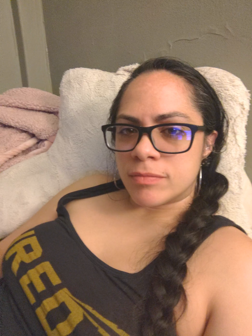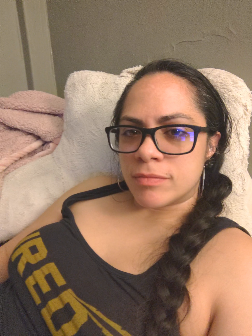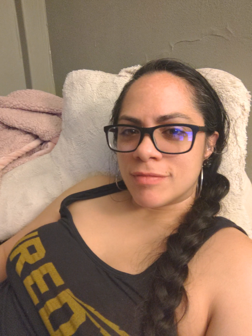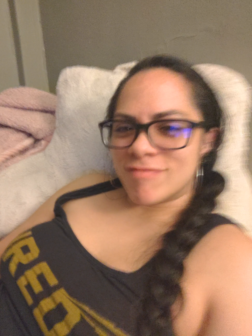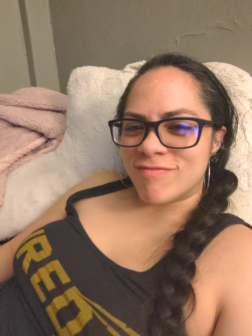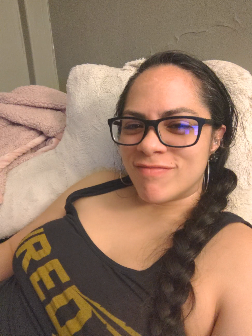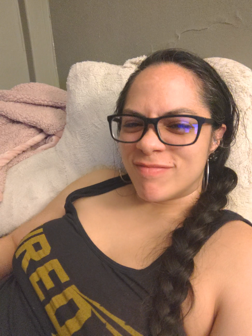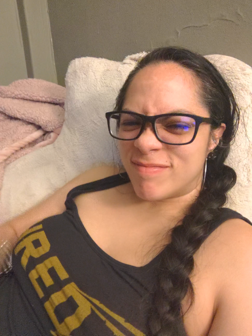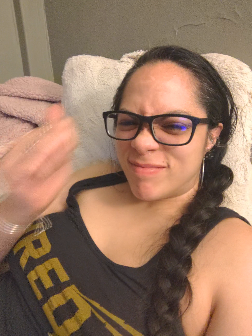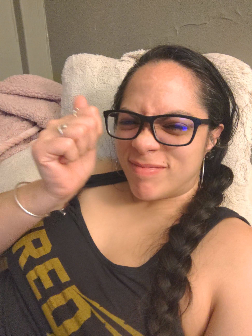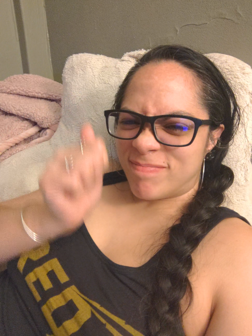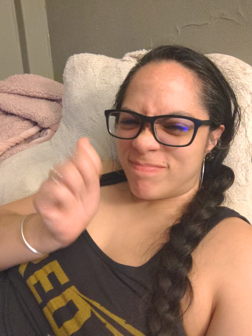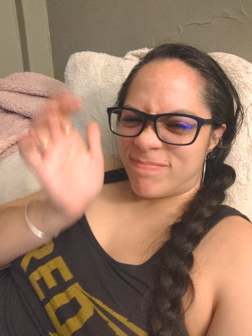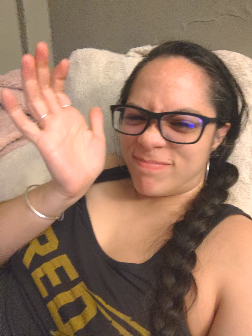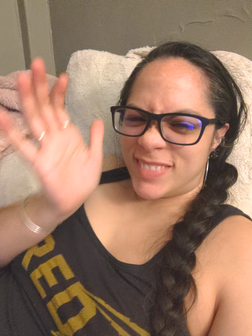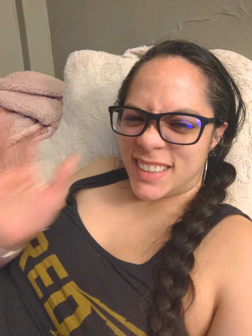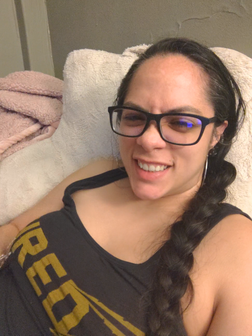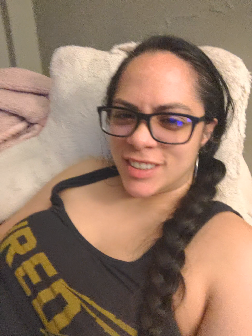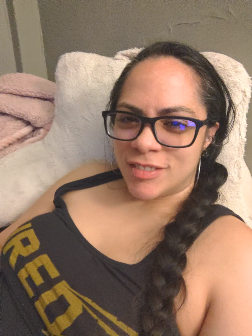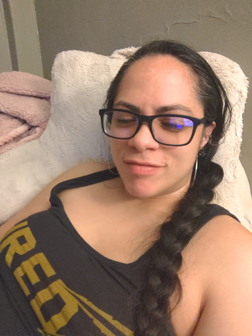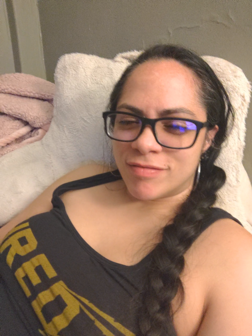mitten